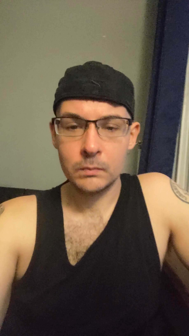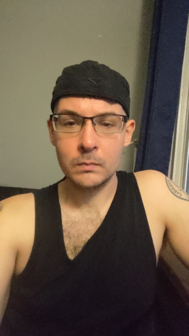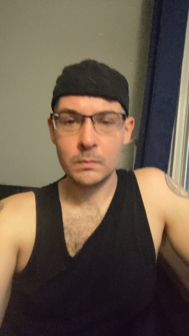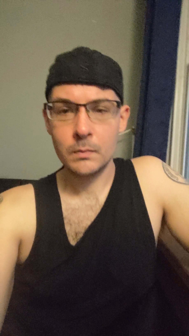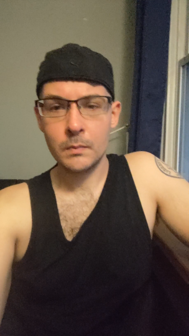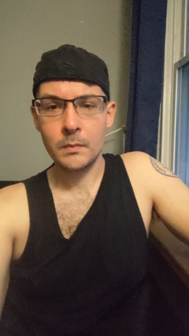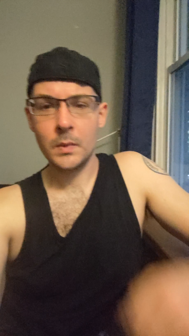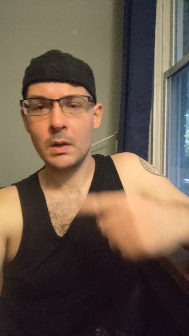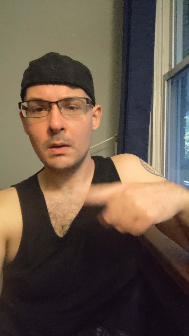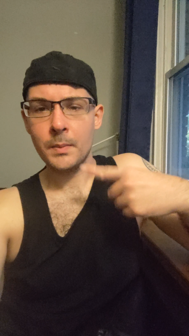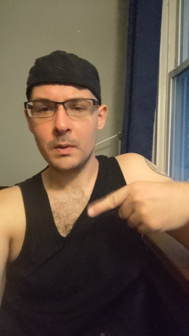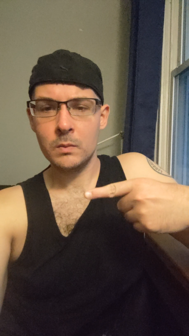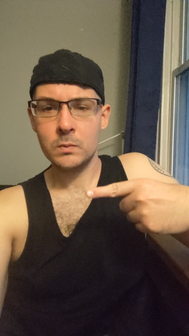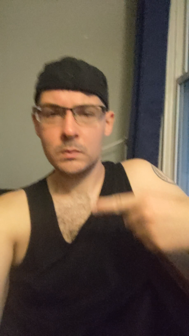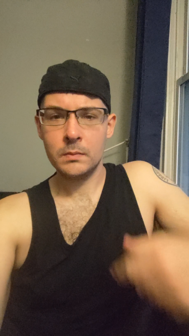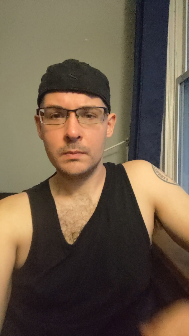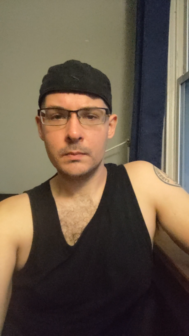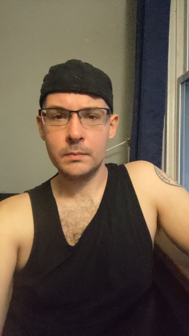about